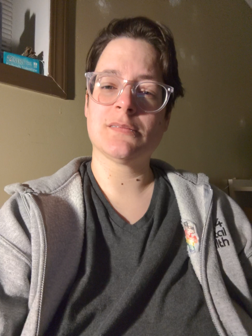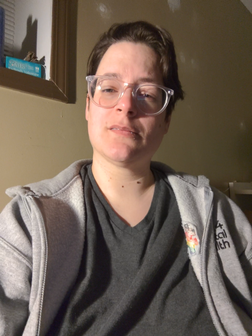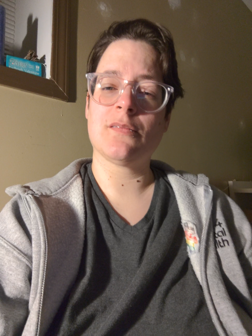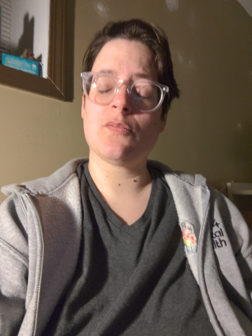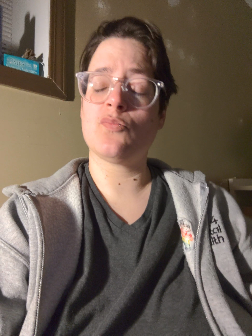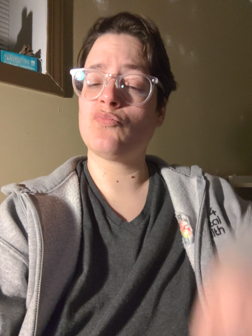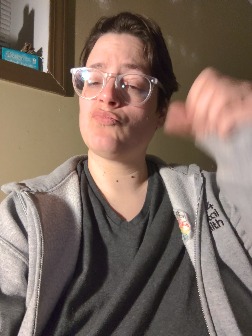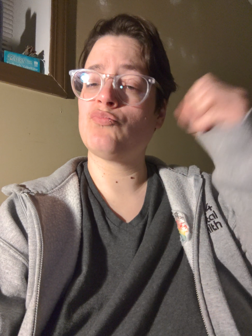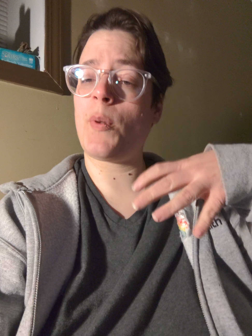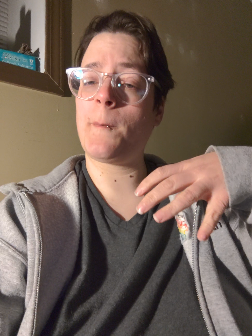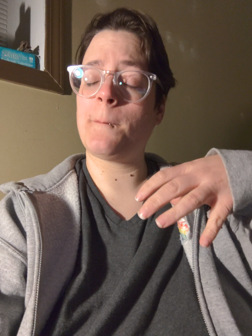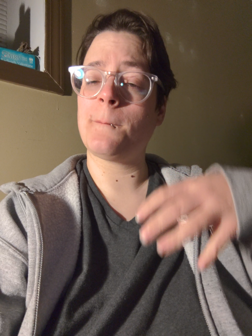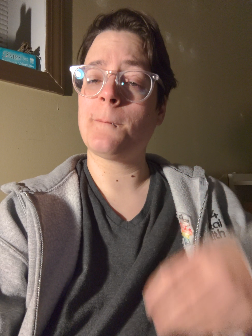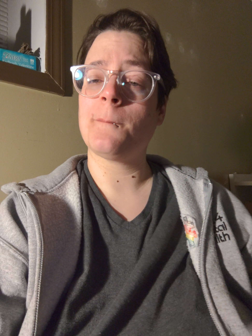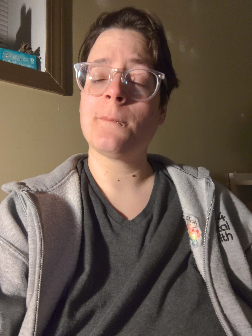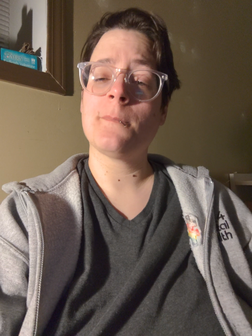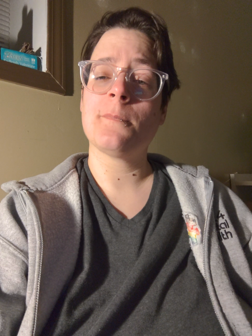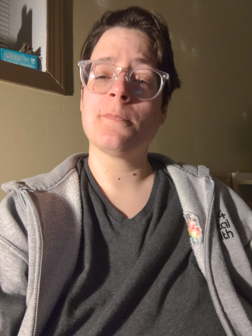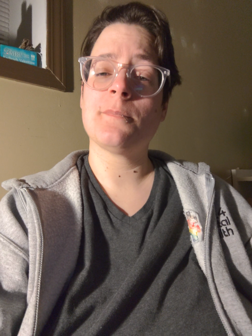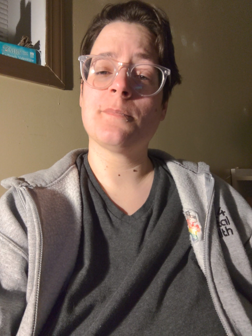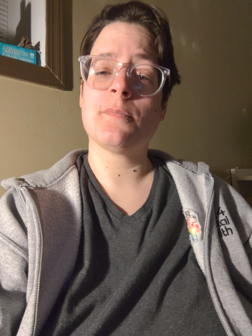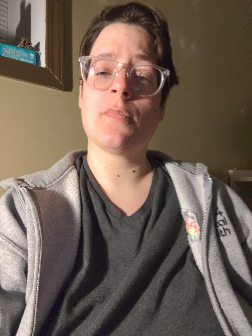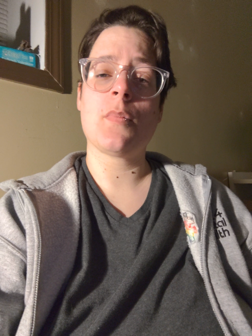drop